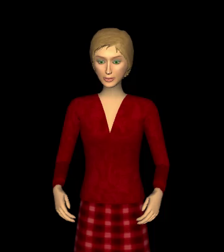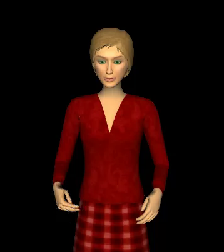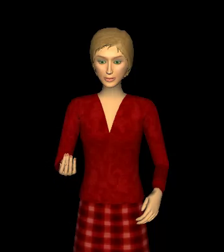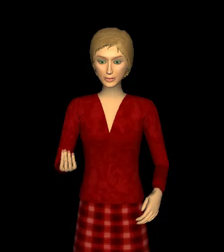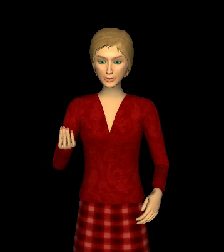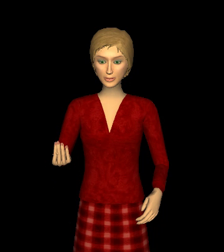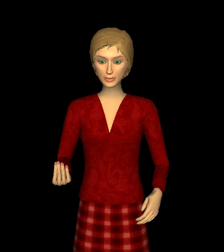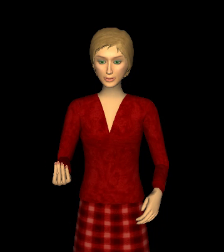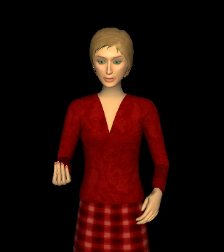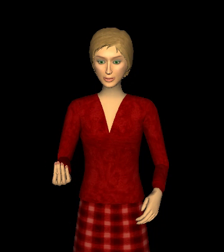يعطي